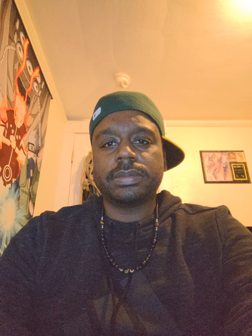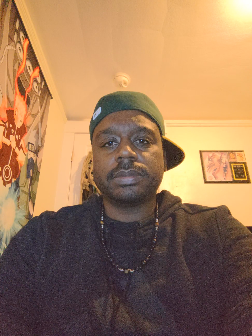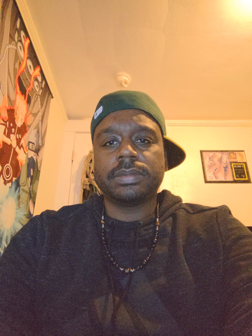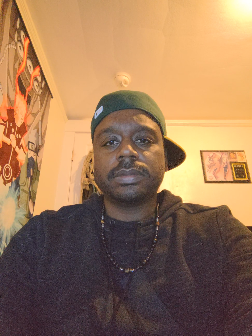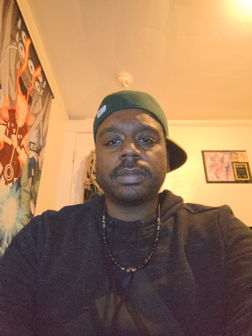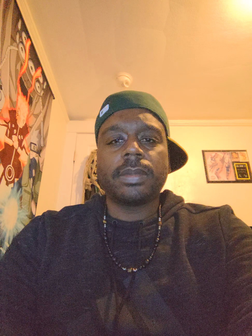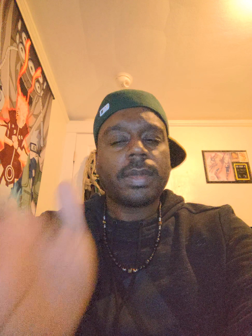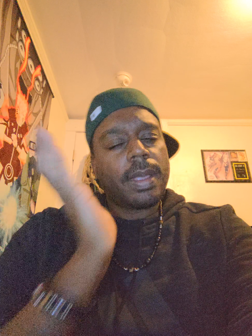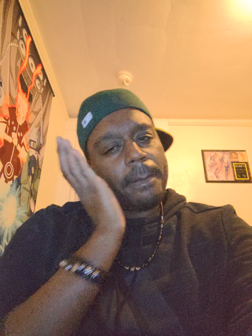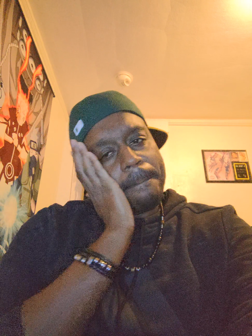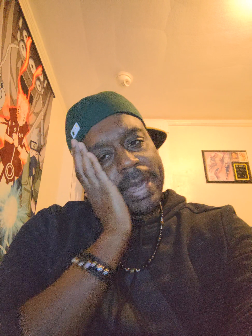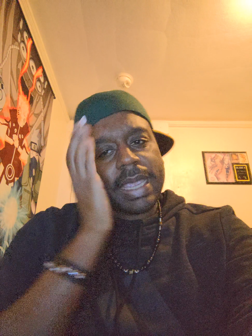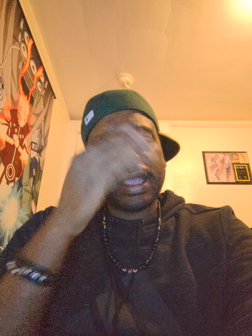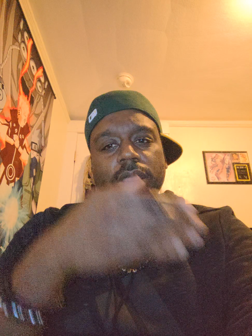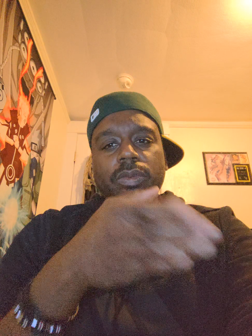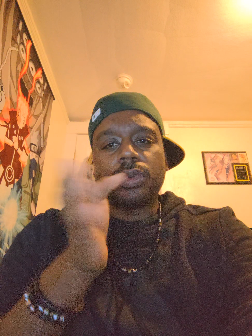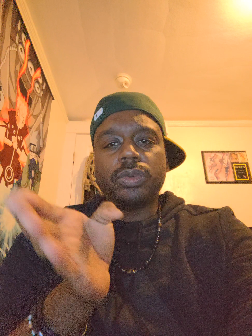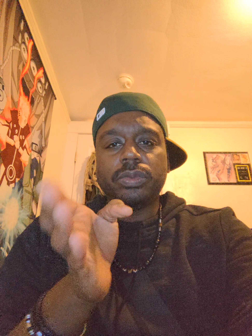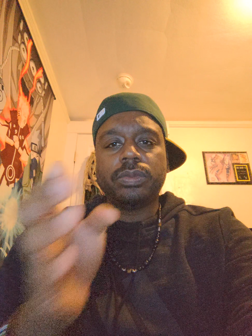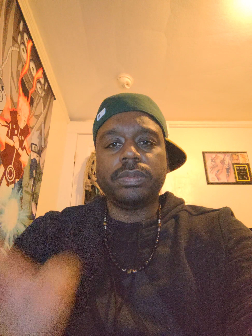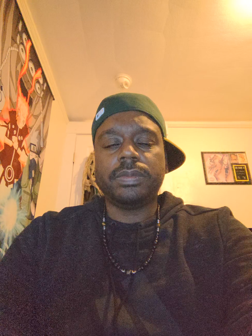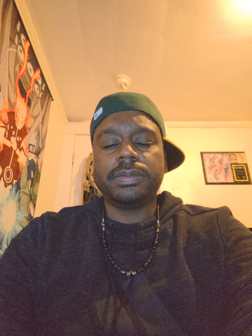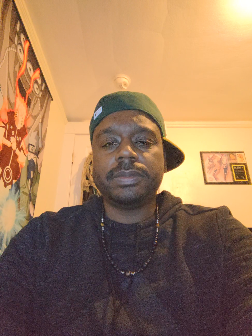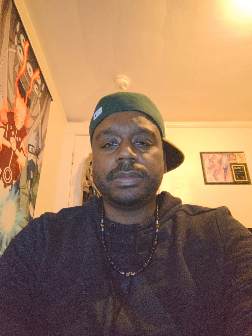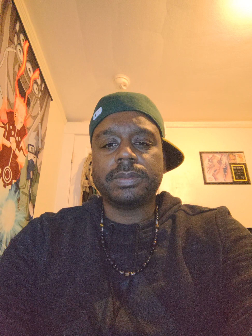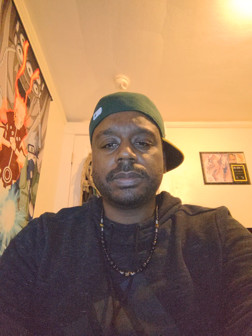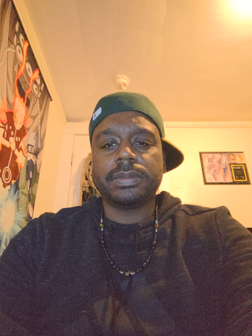bedroom